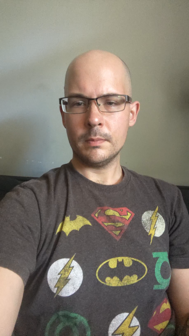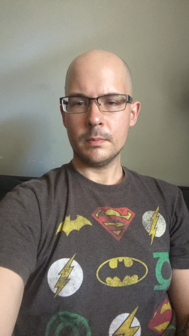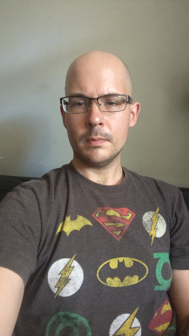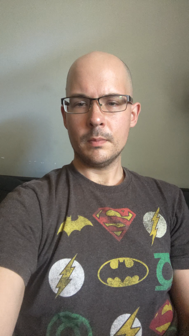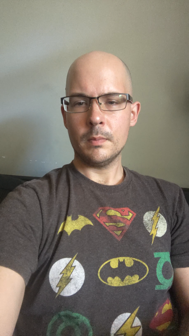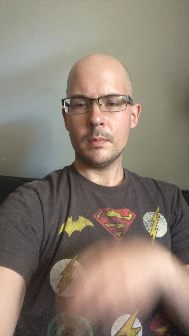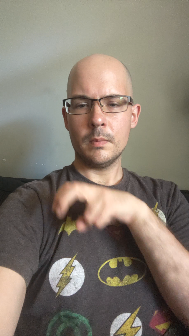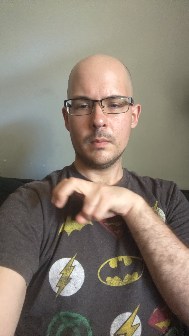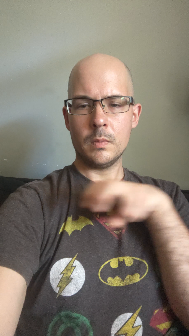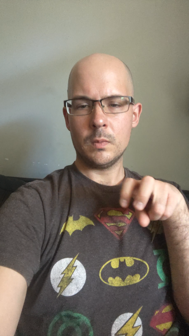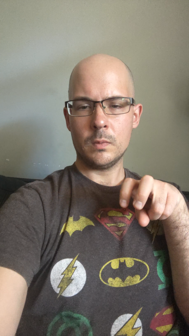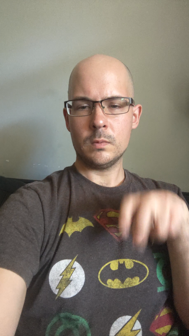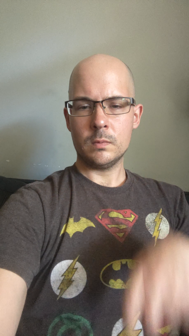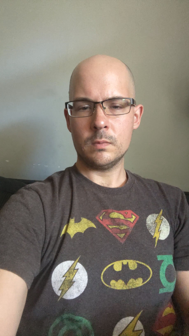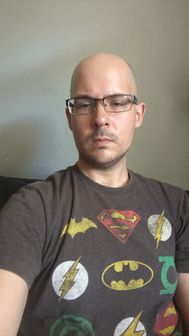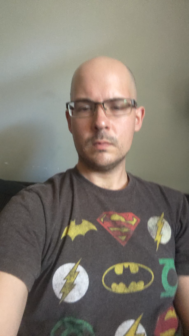porch